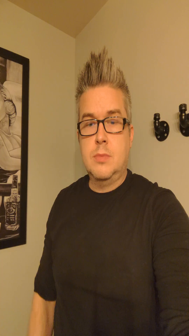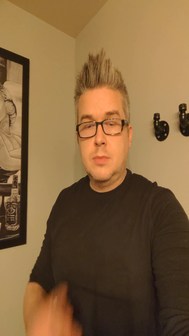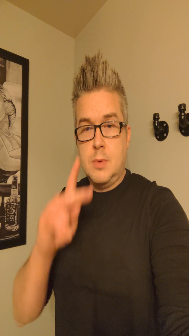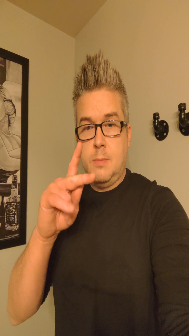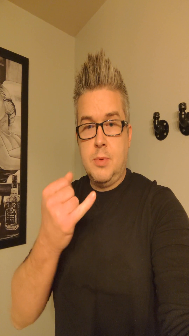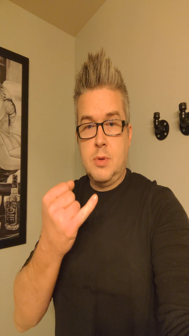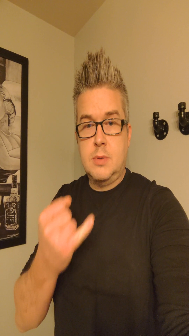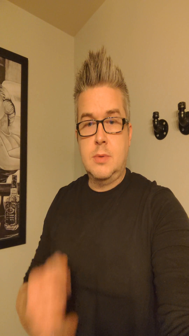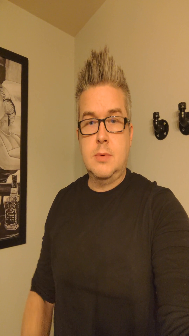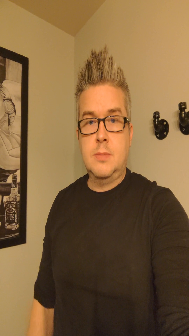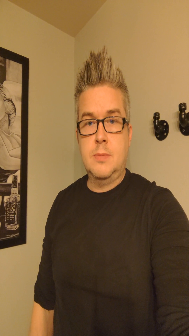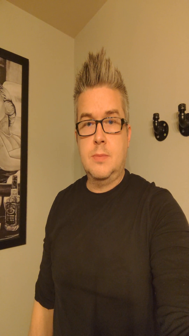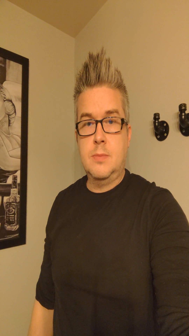pajamas